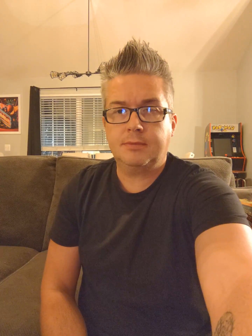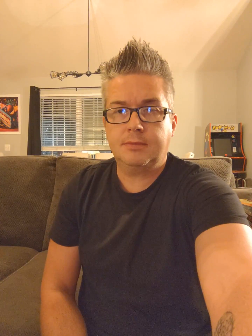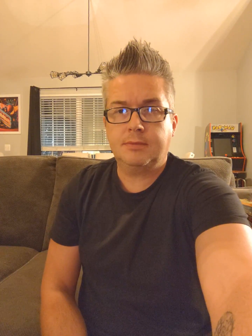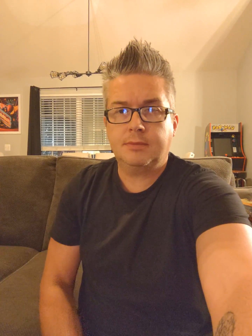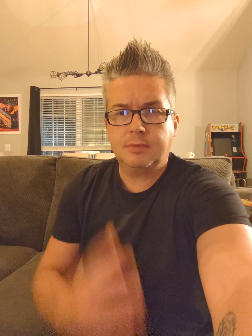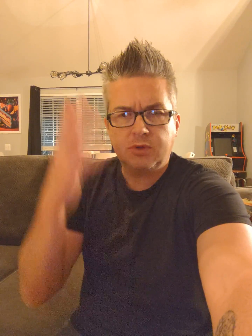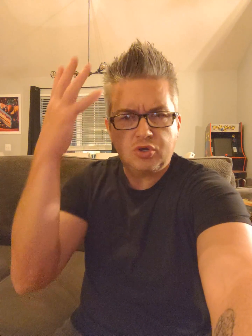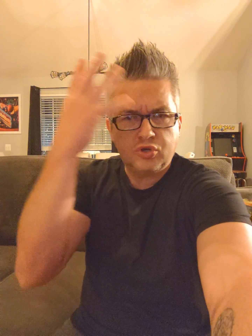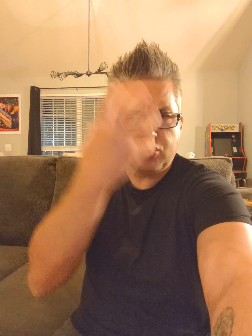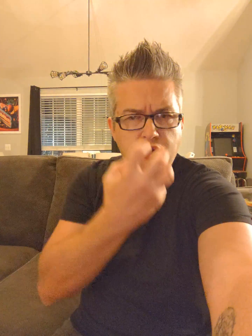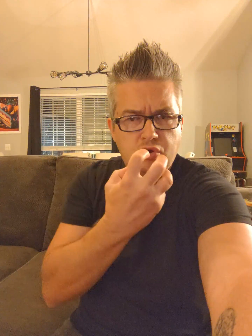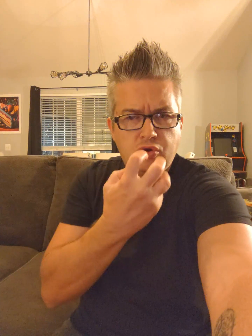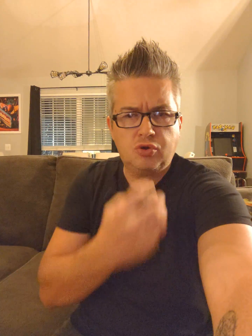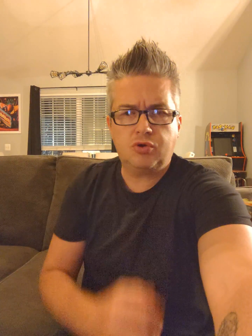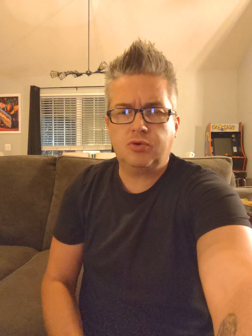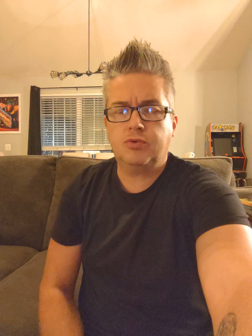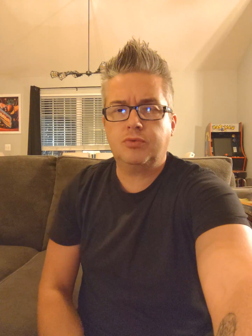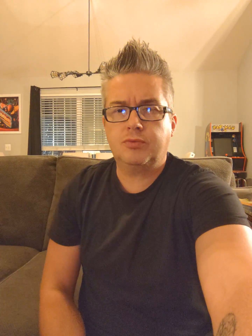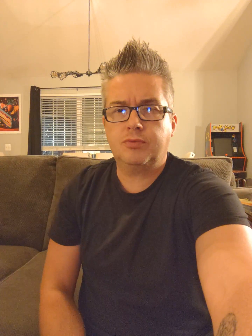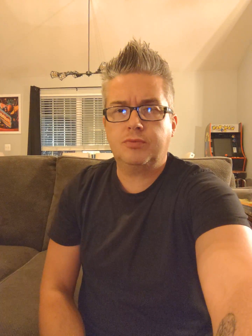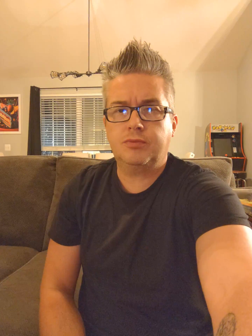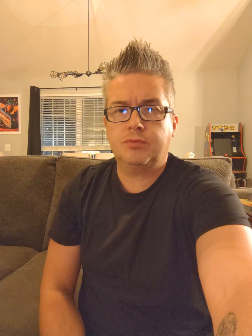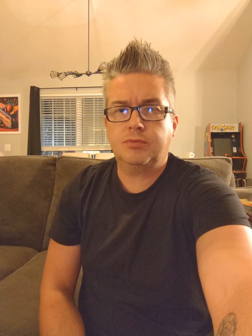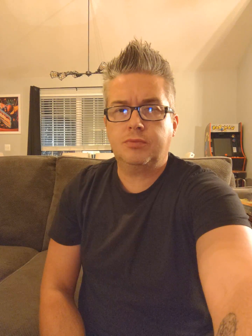dark